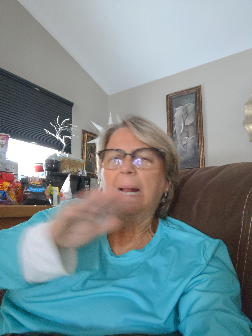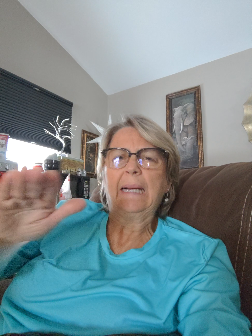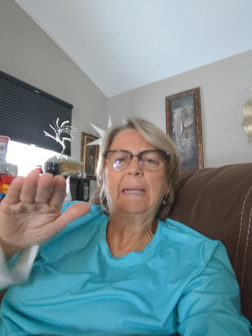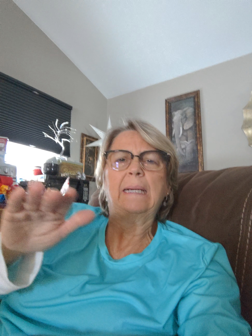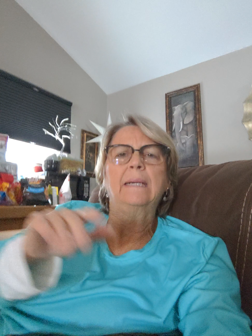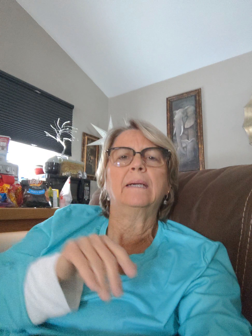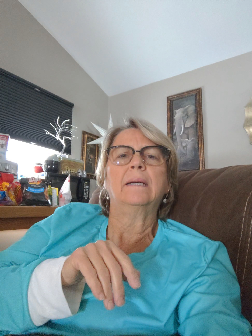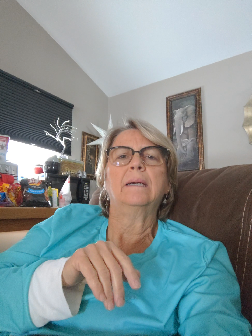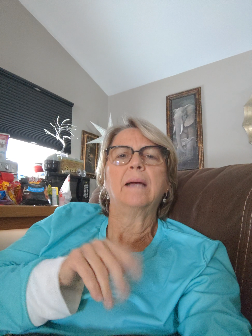clean